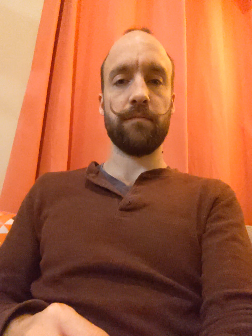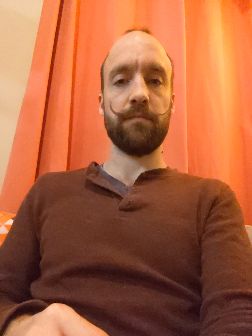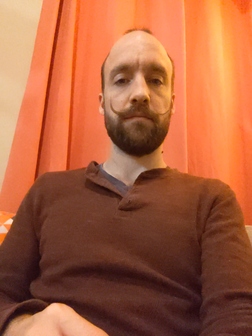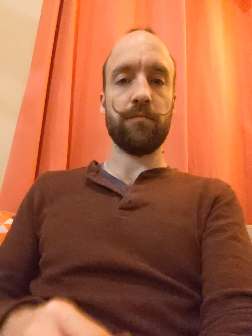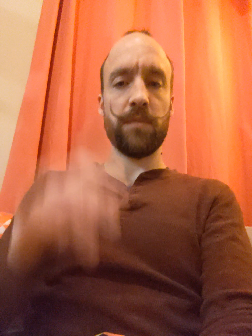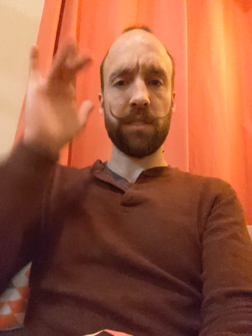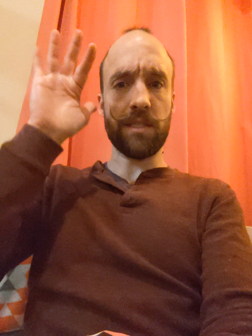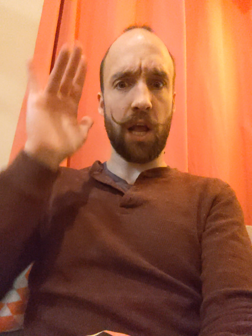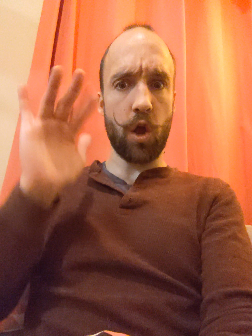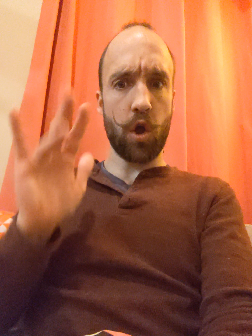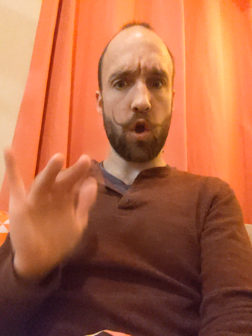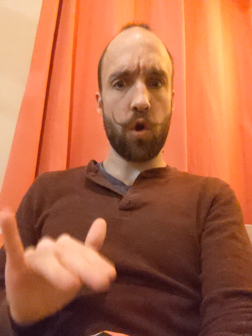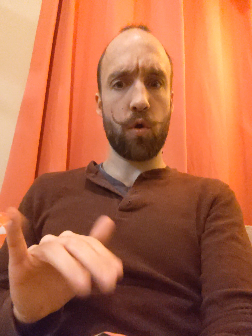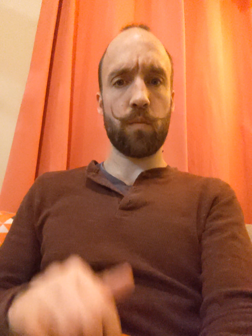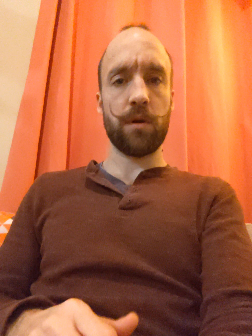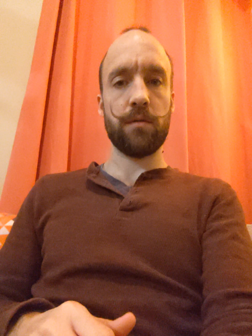snow